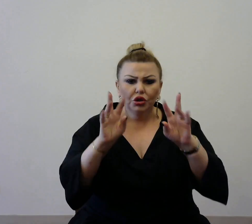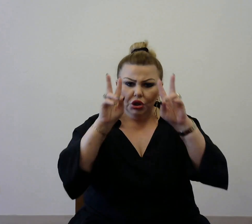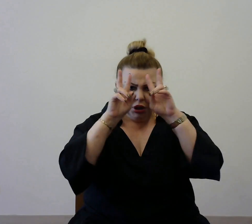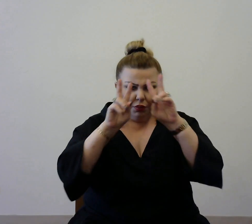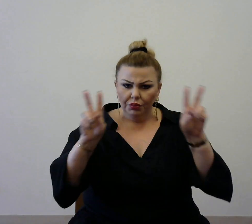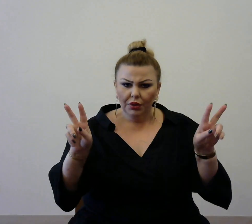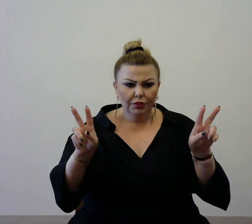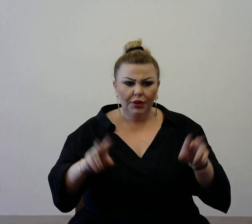bilmir